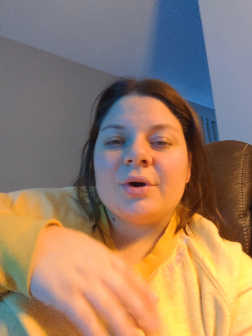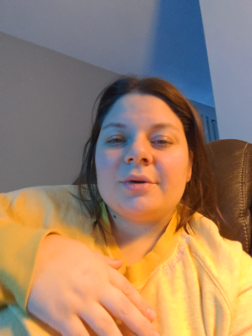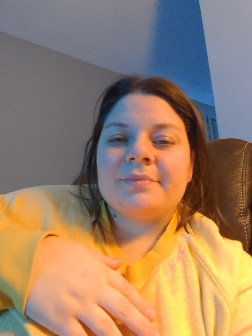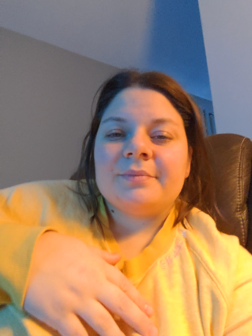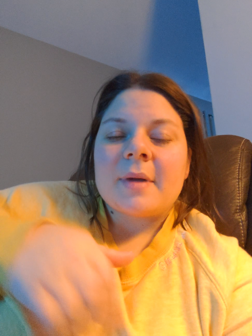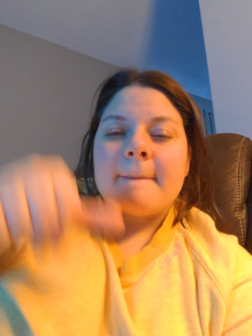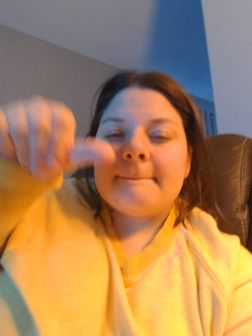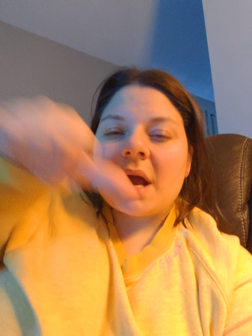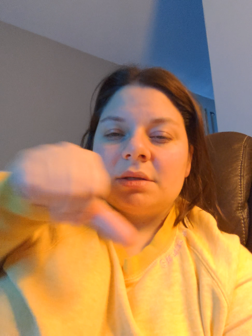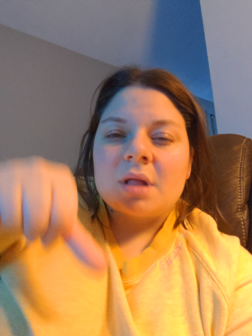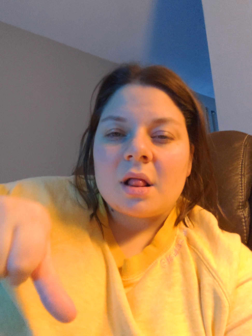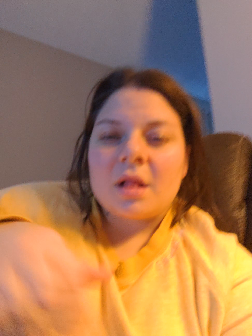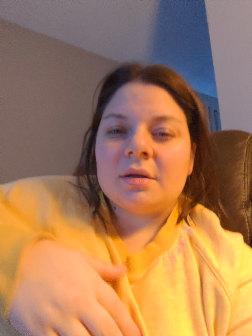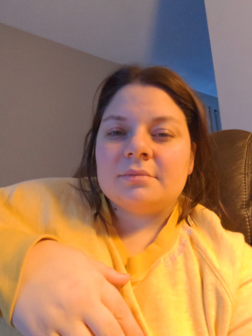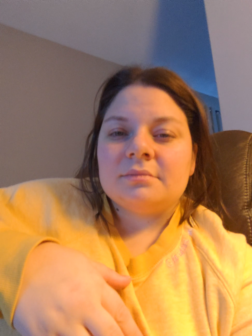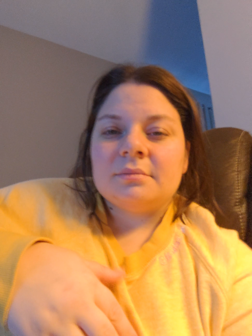puzzle